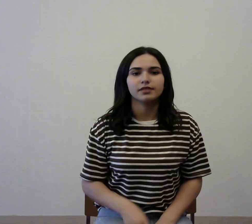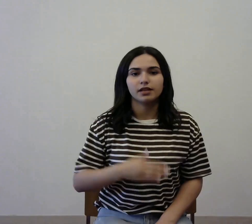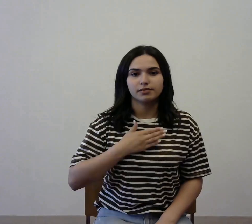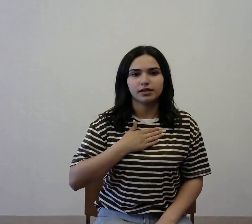mən